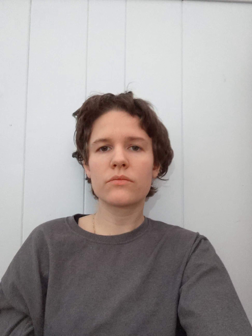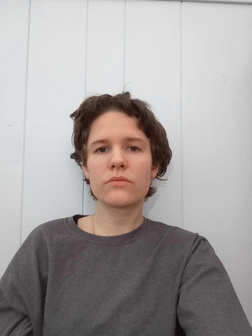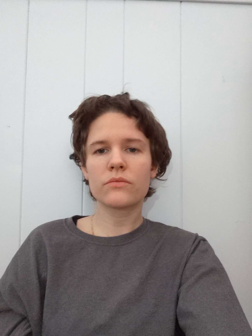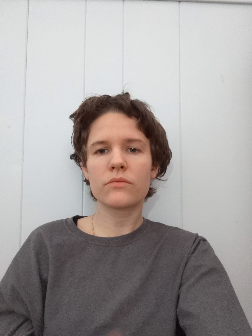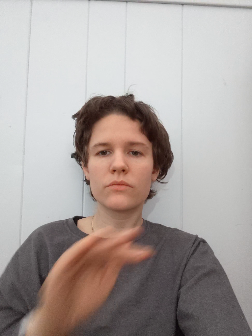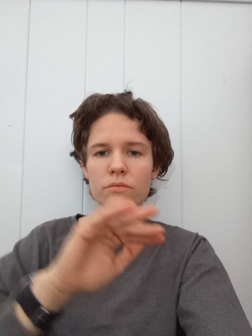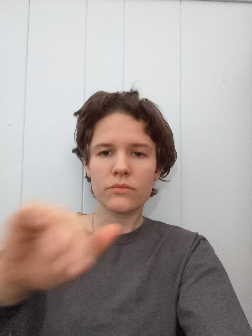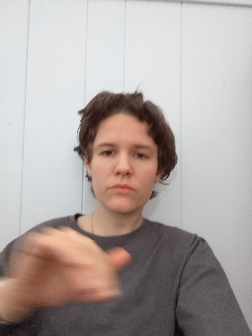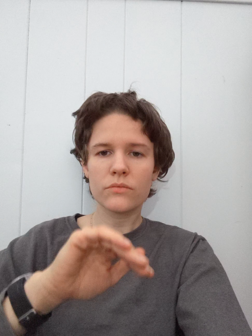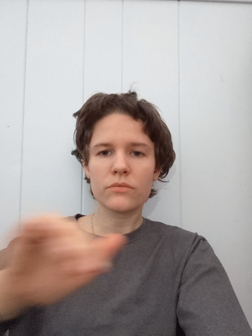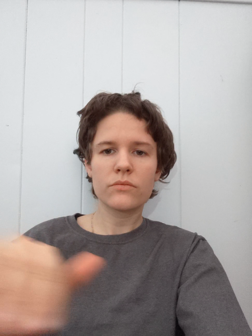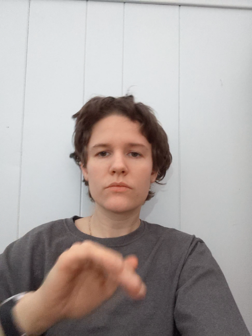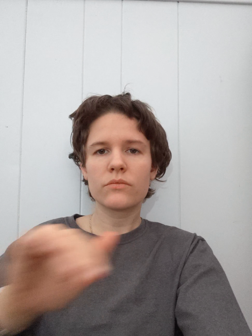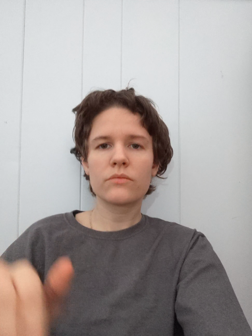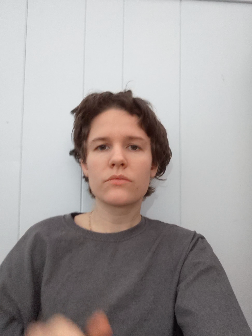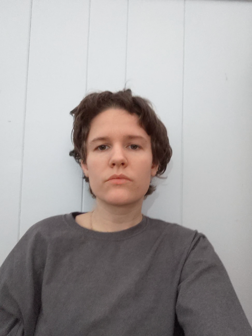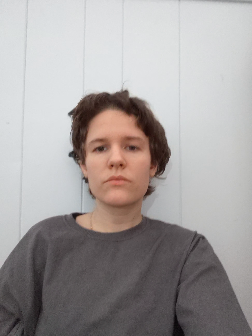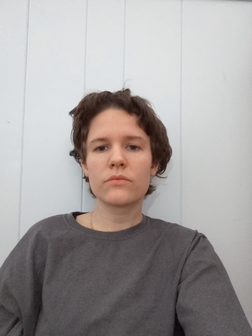pool